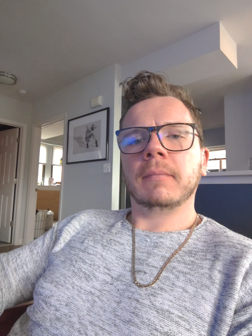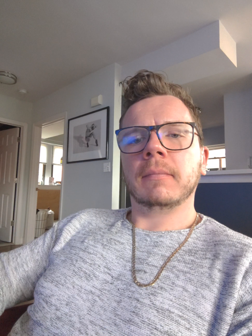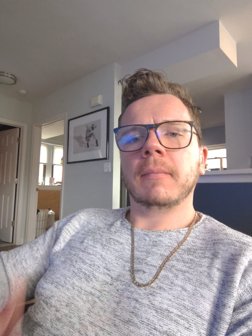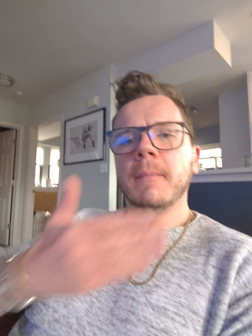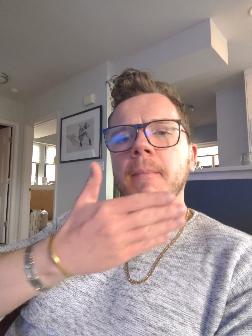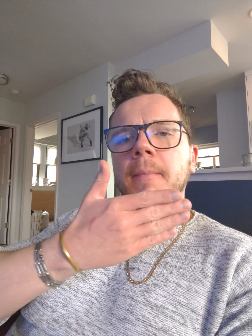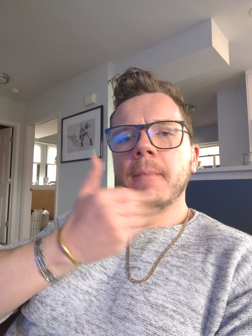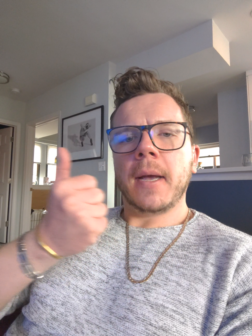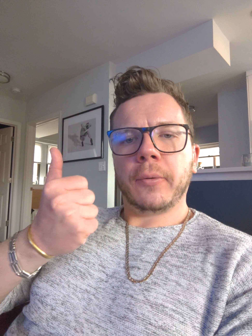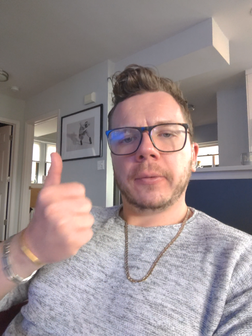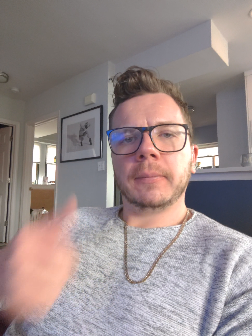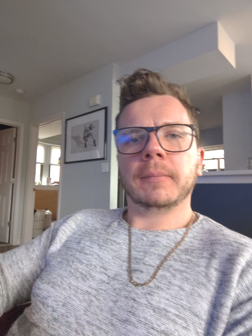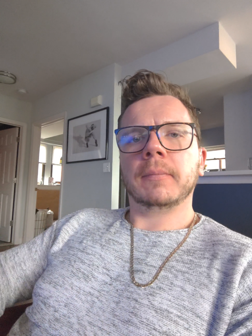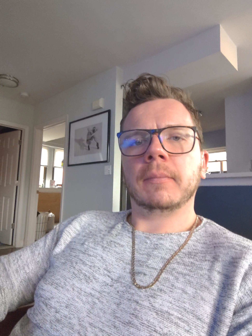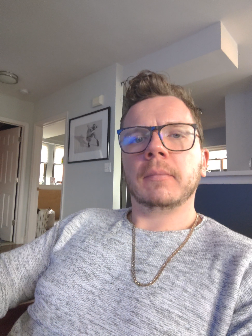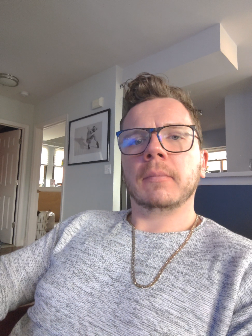better